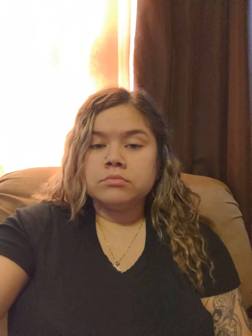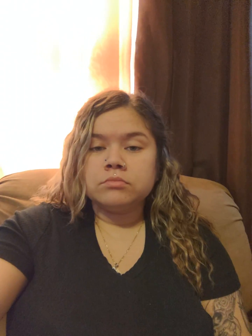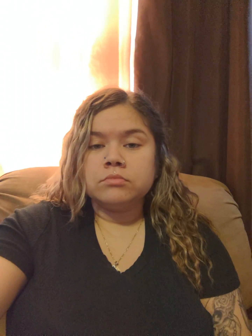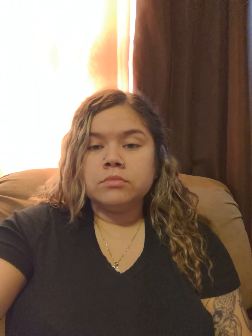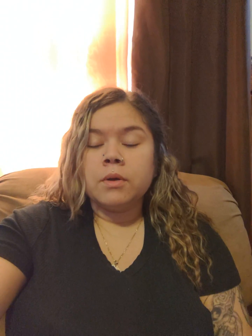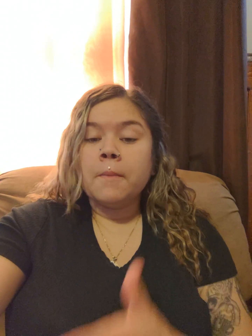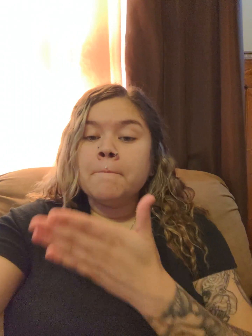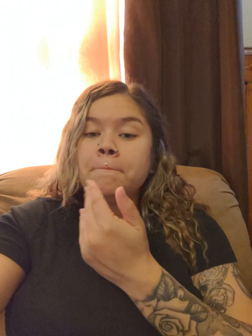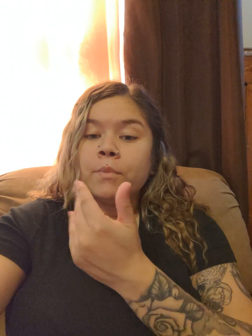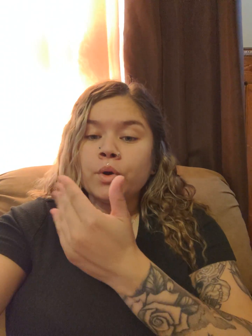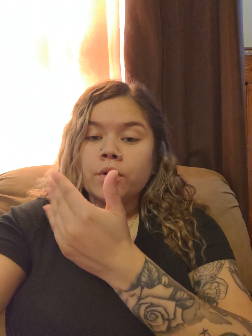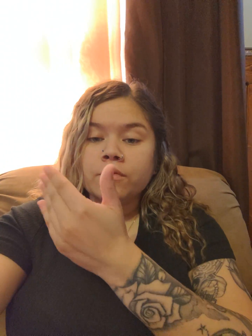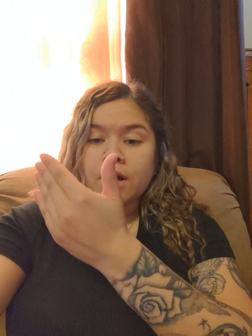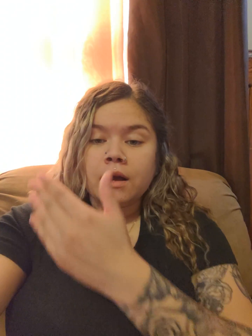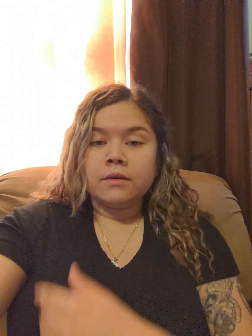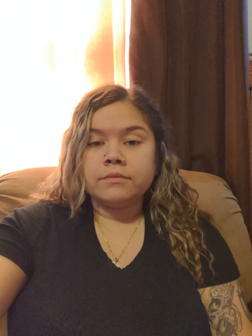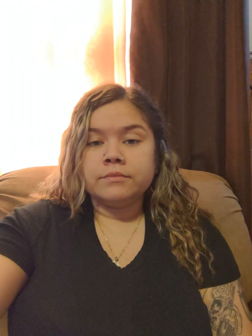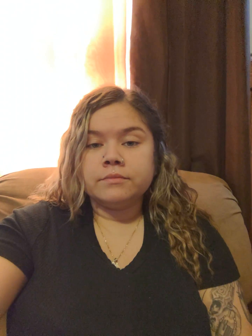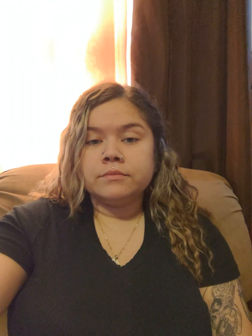butterfly